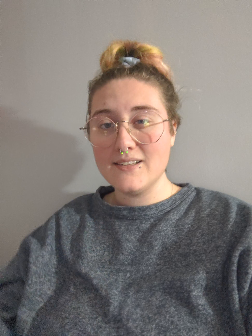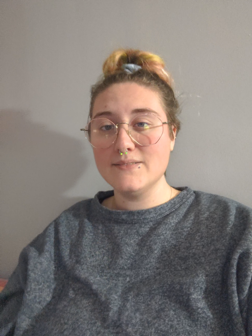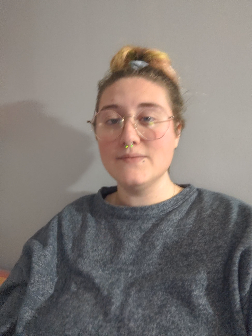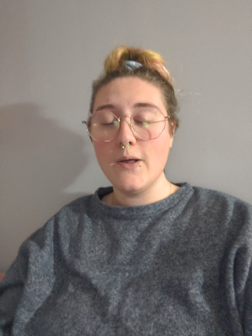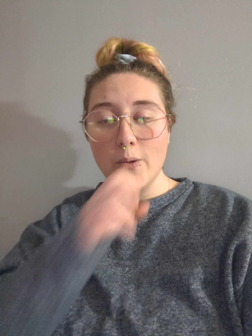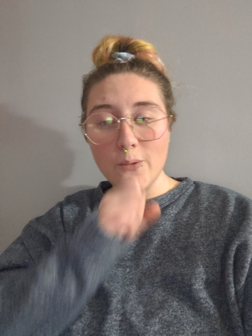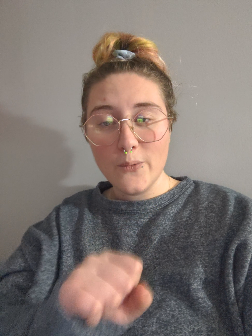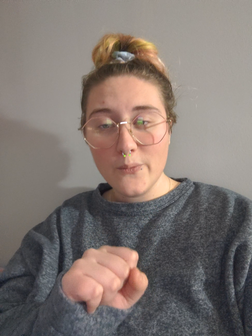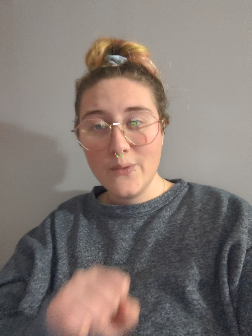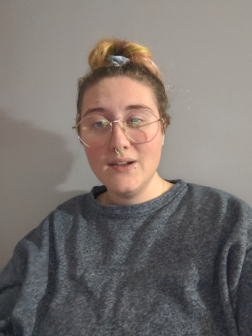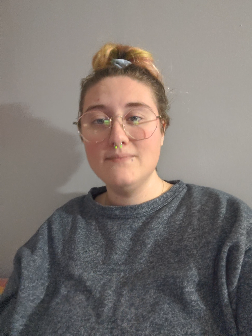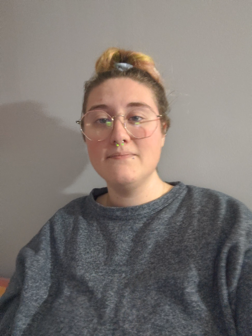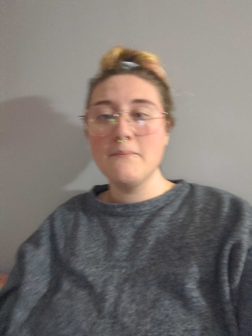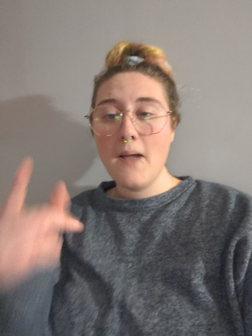old